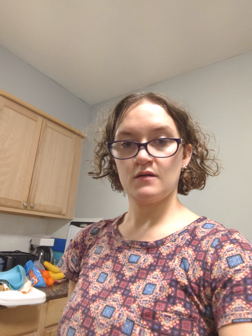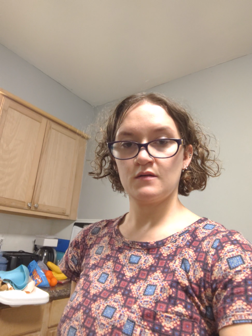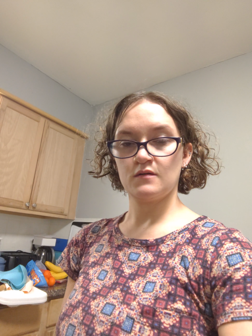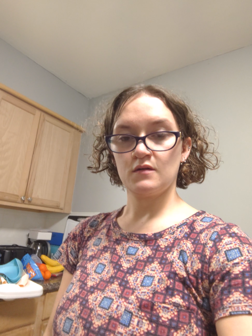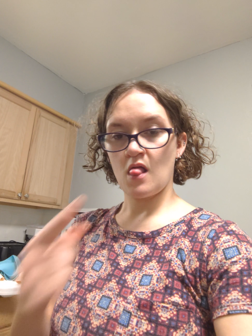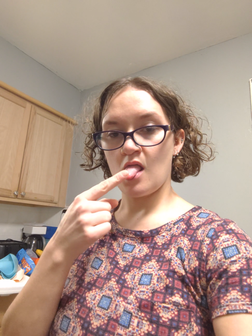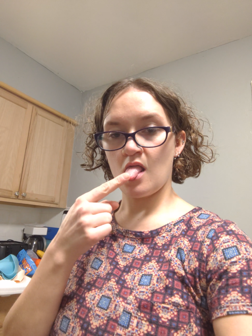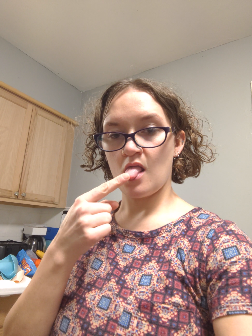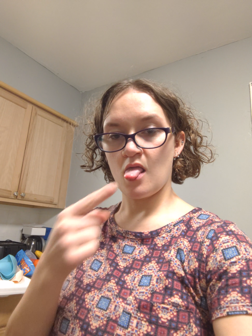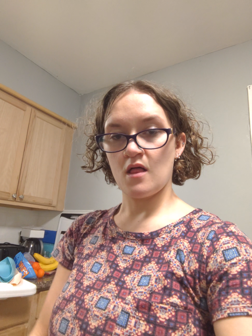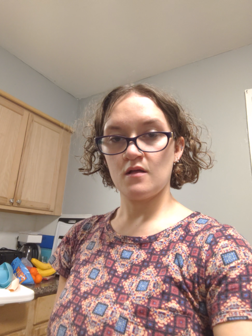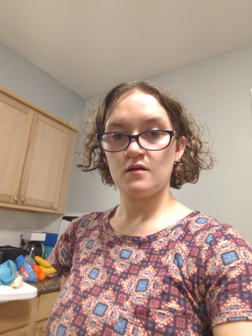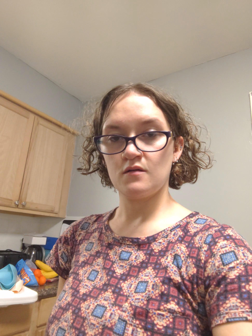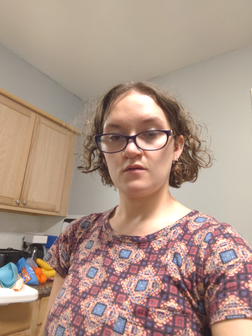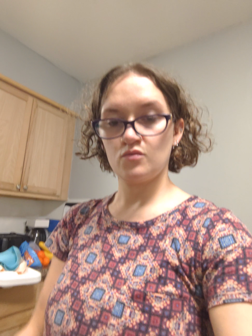tongue